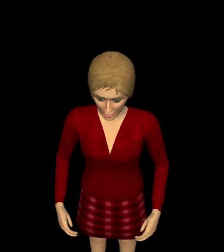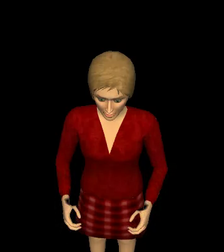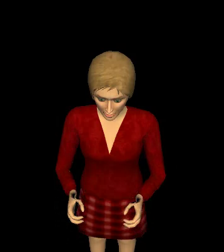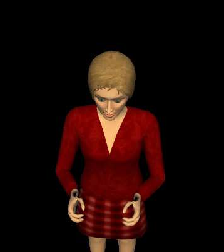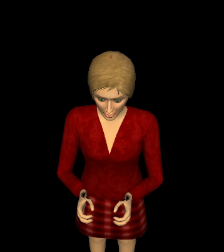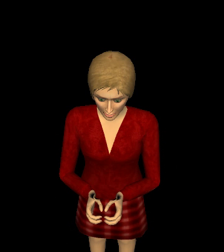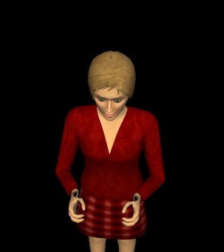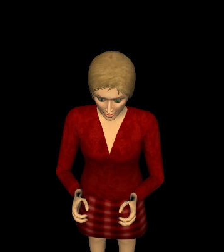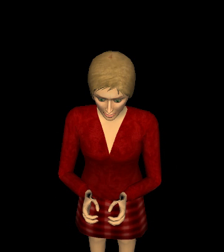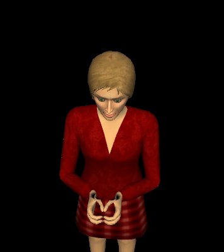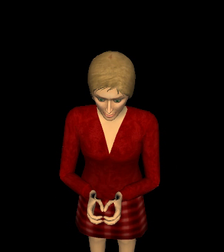مجموعة